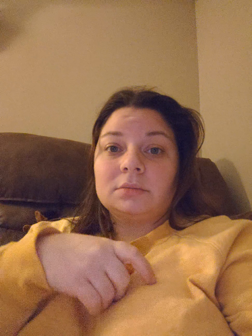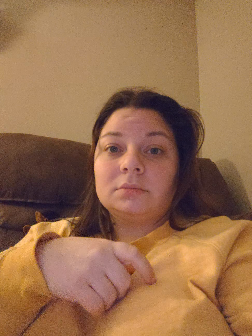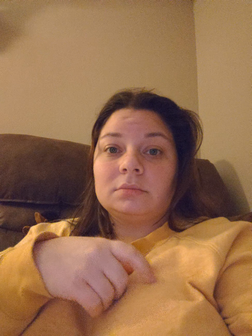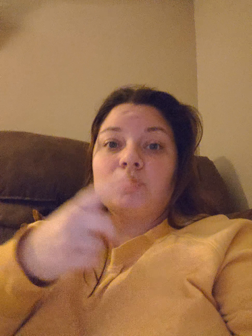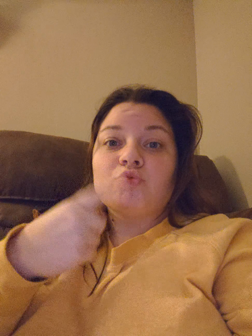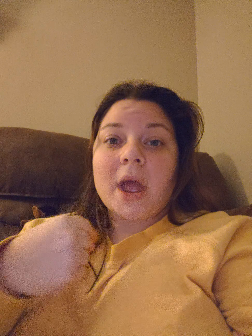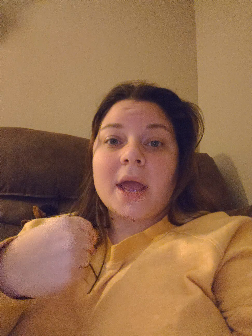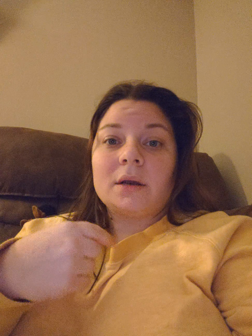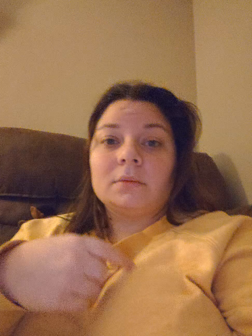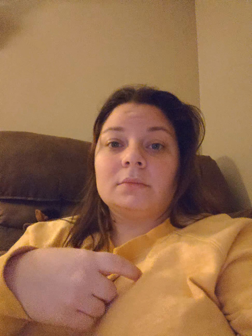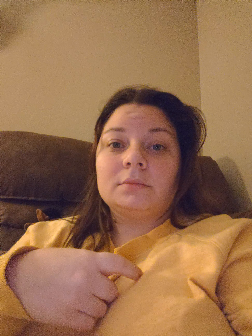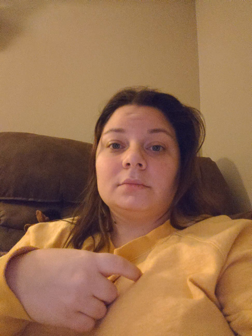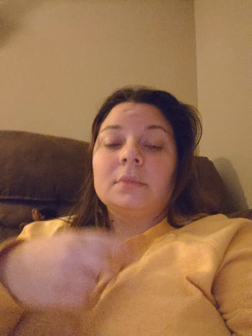red